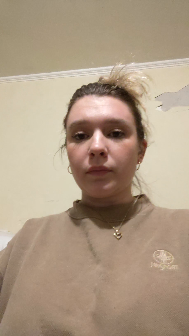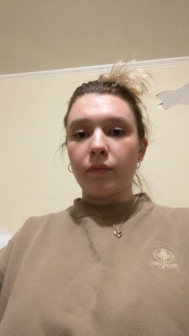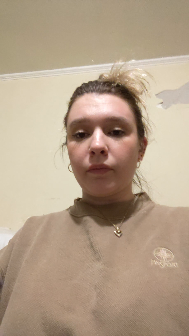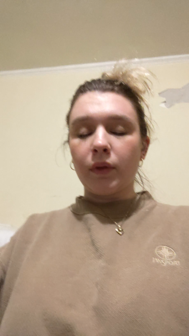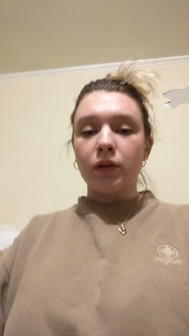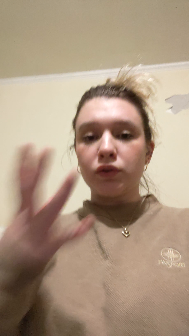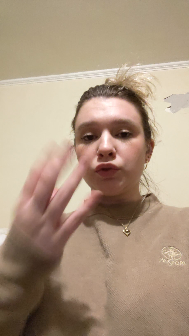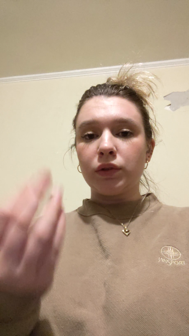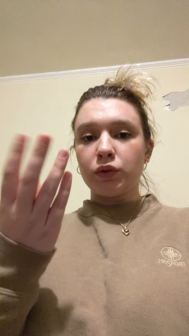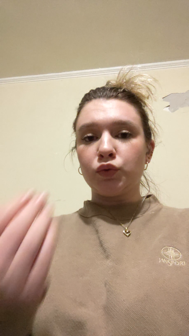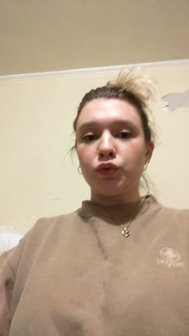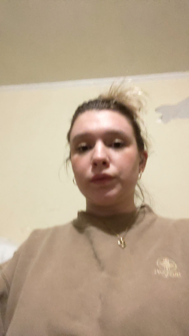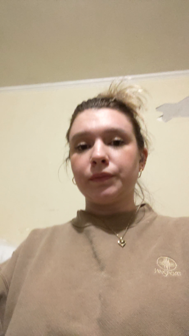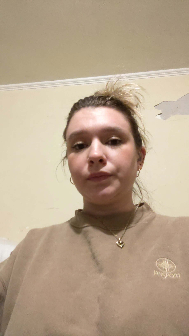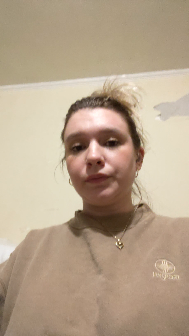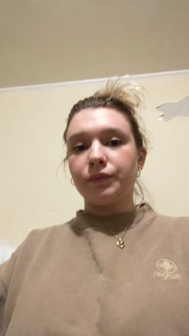gentle